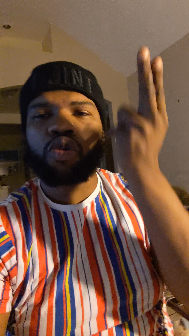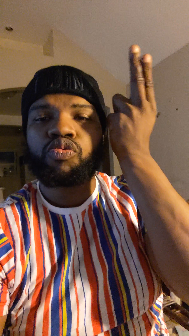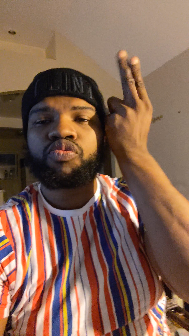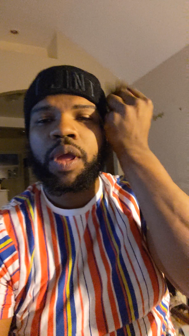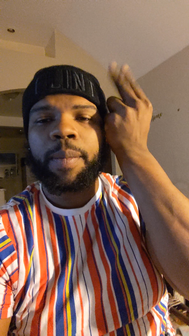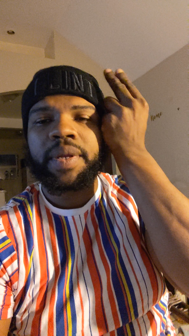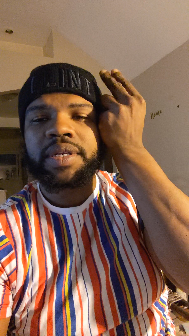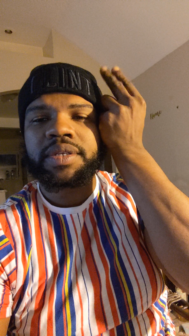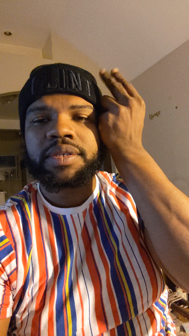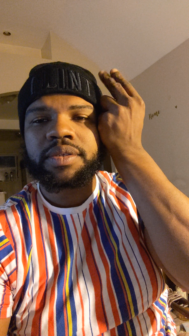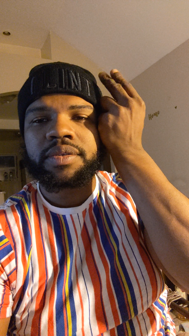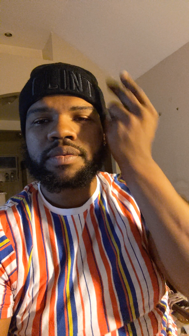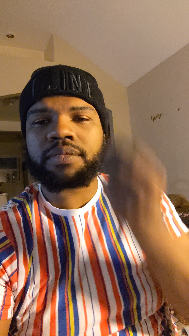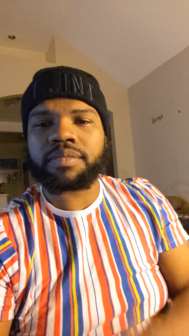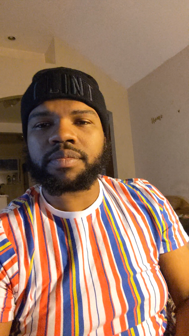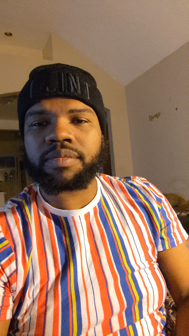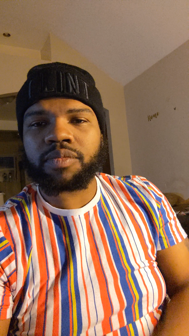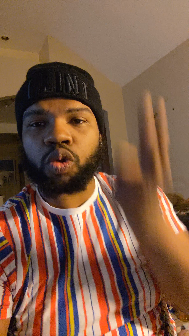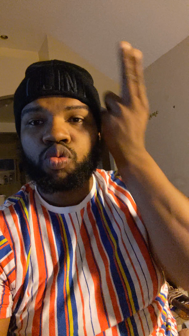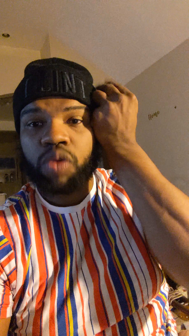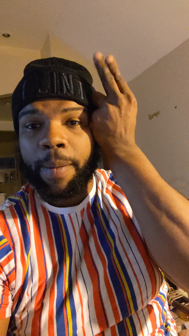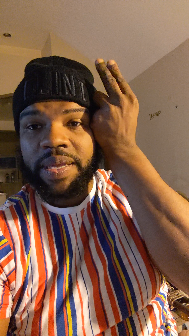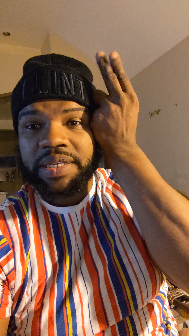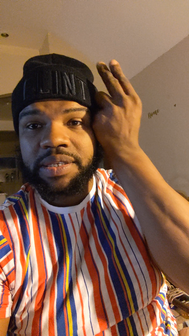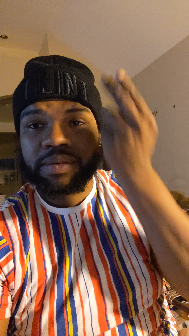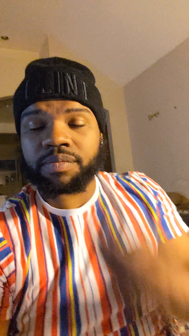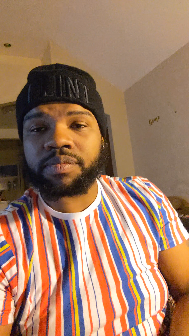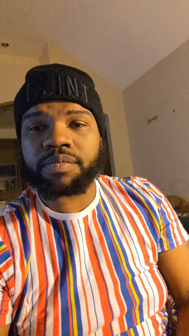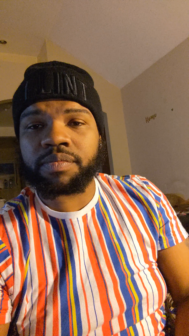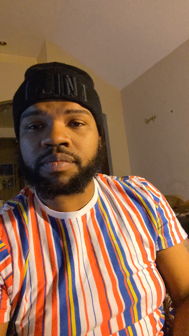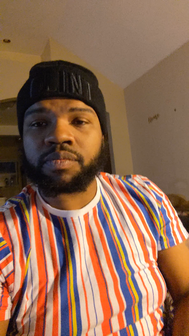rabbit